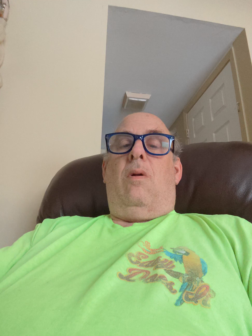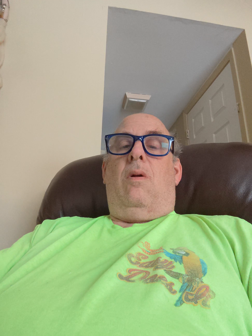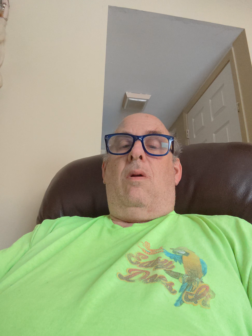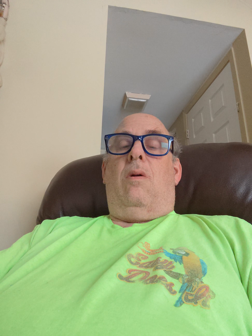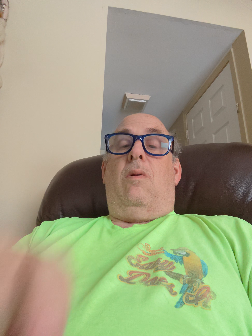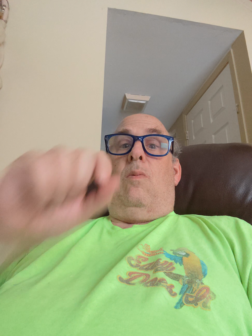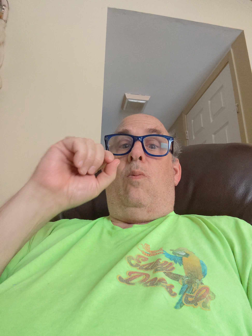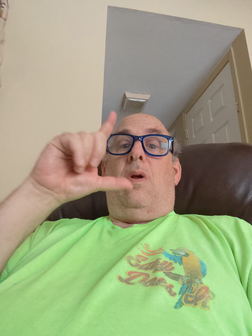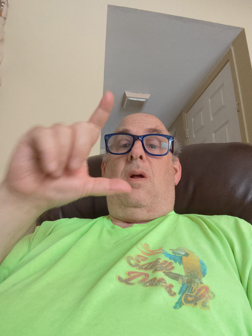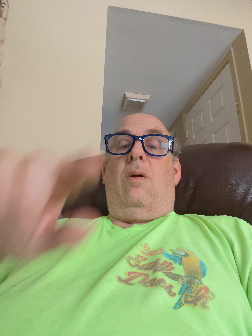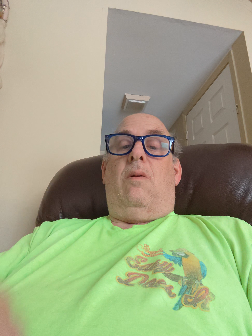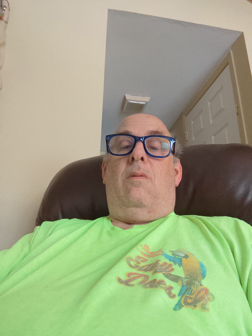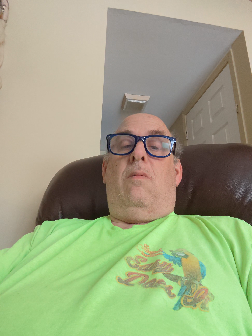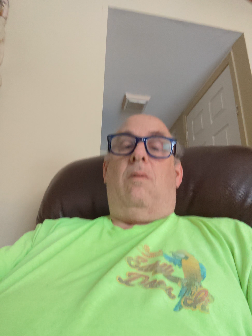wake